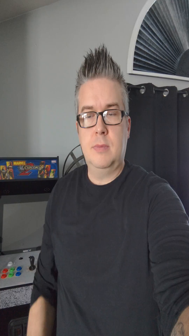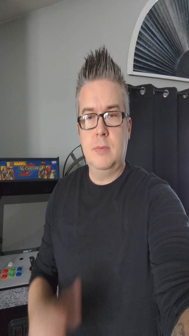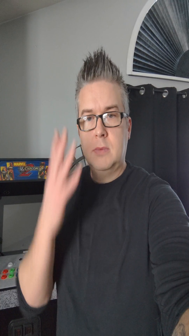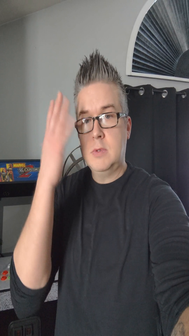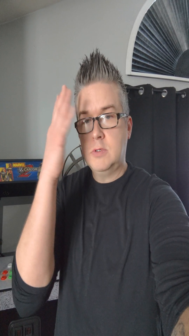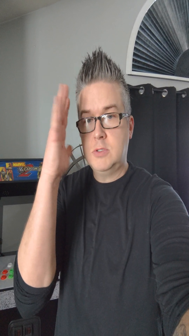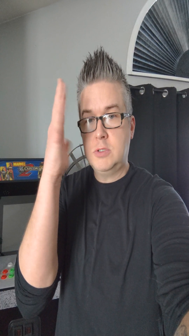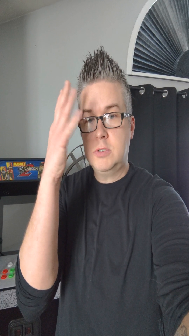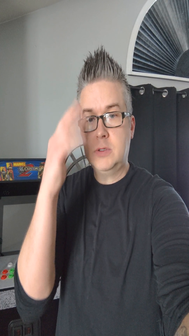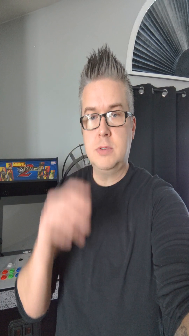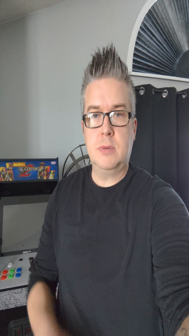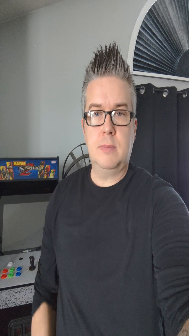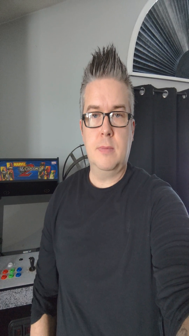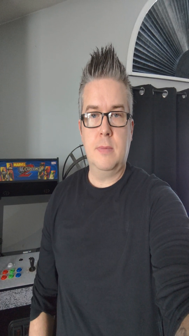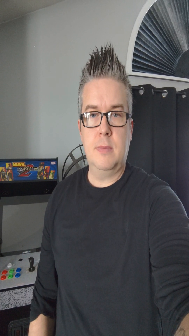tree